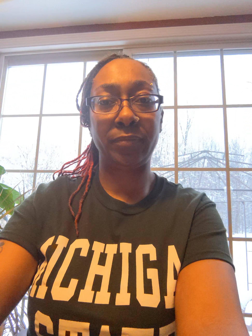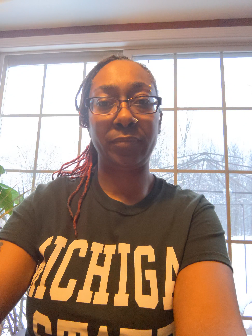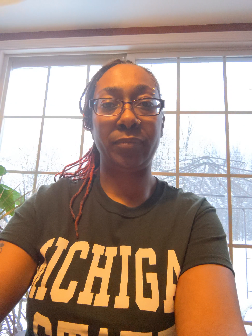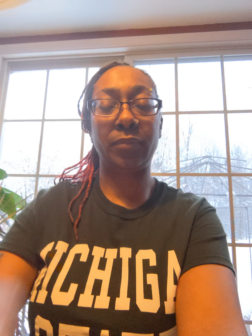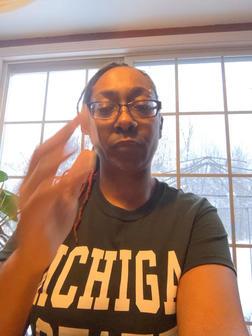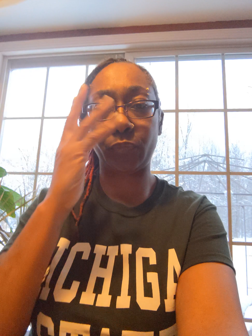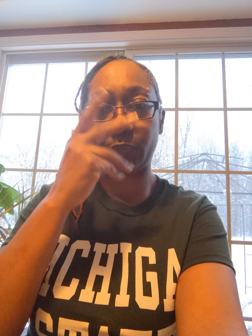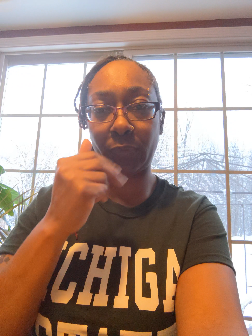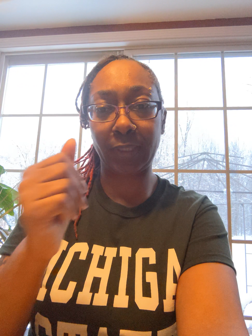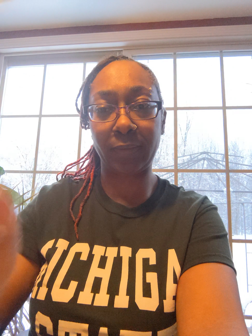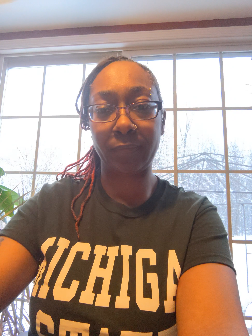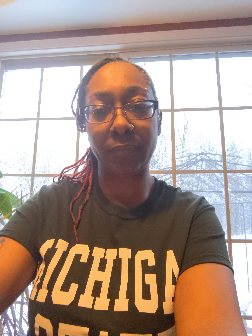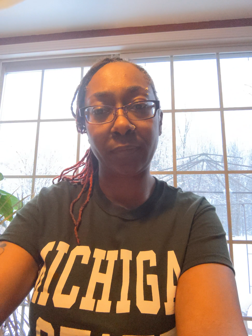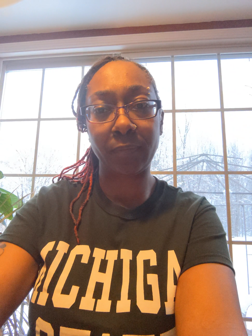pretty